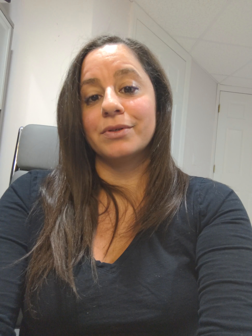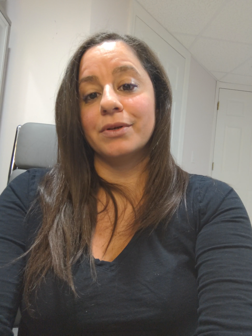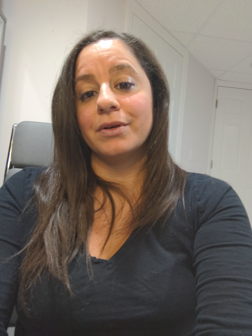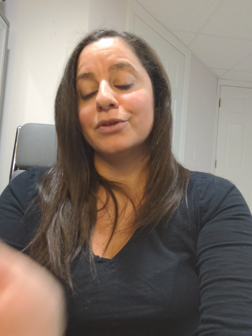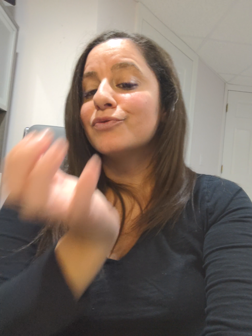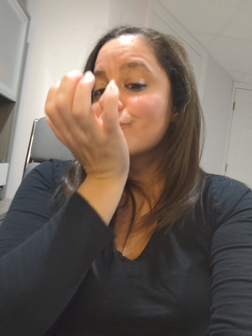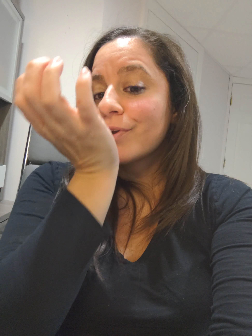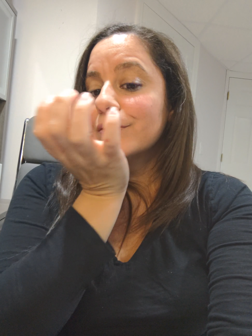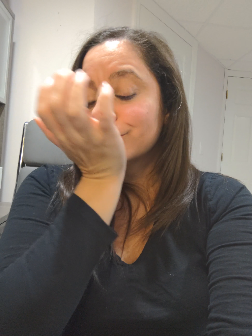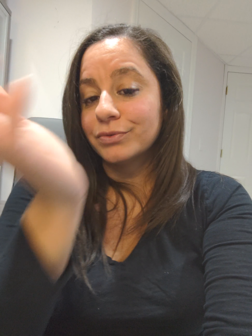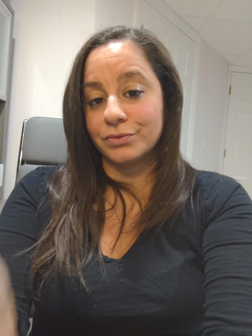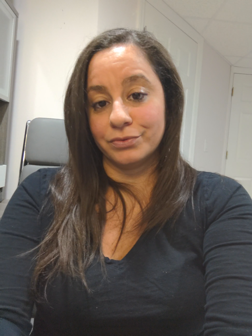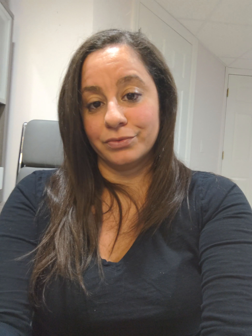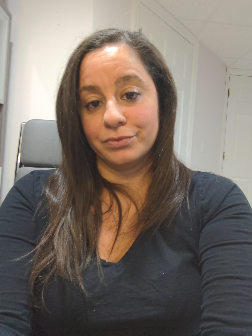grass